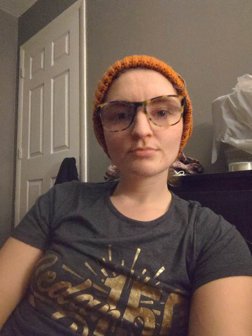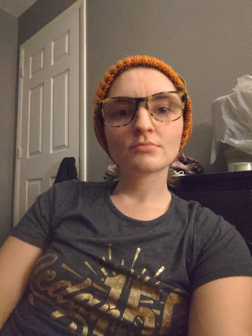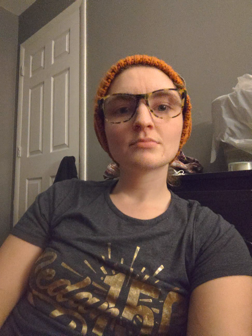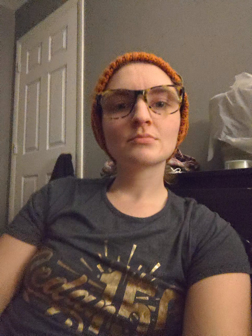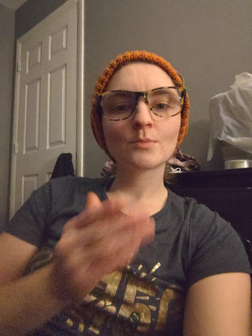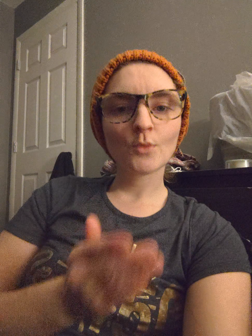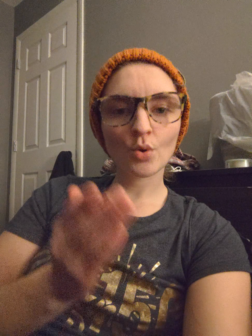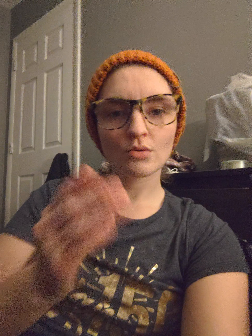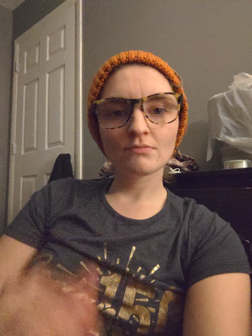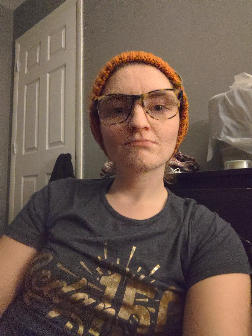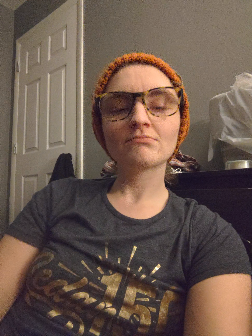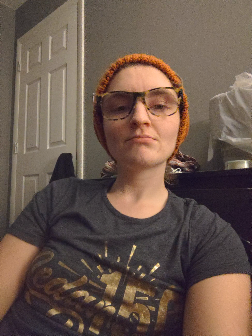boat